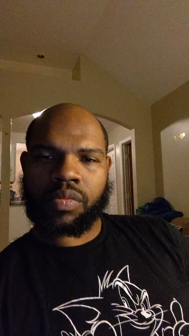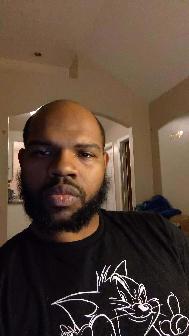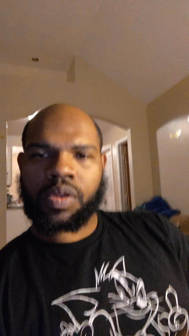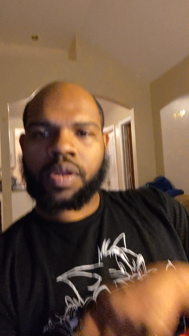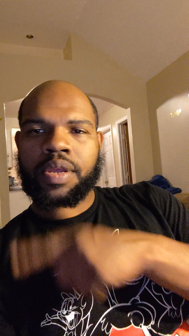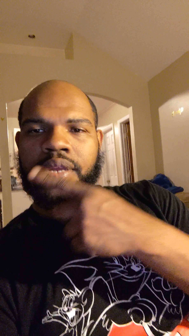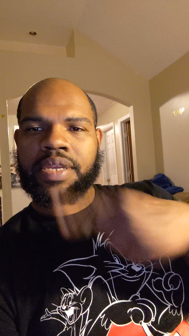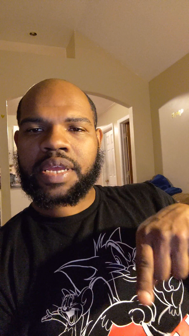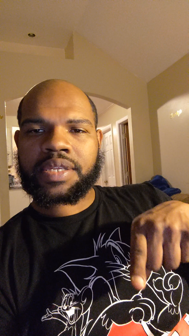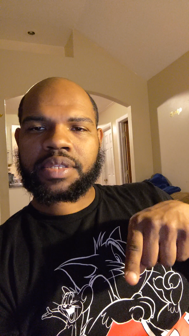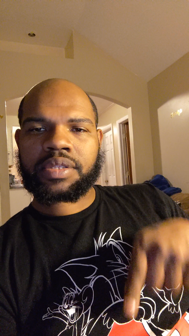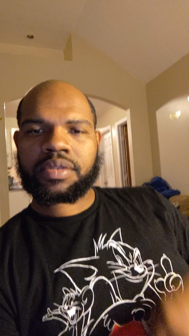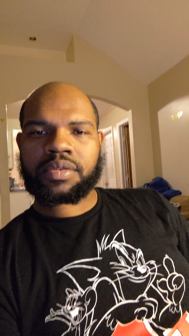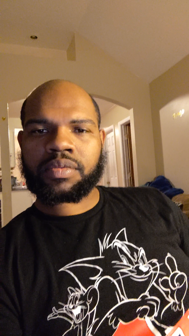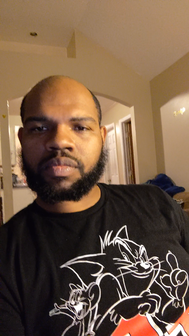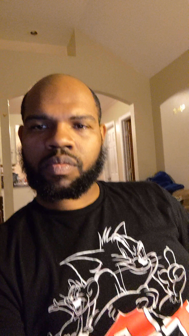cut